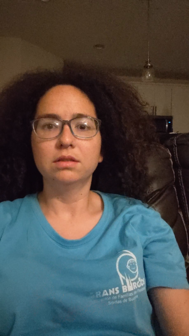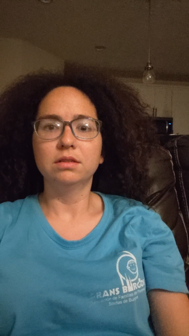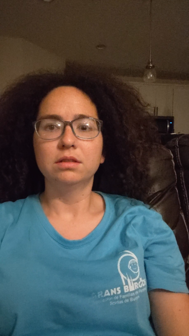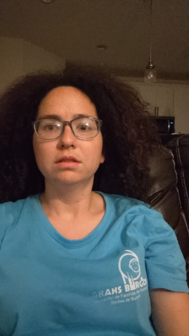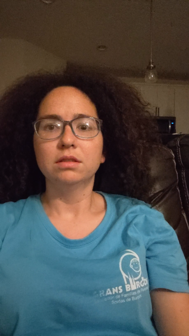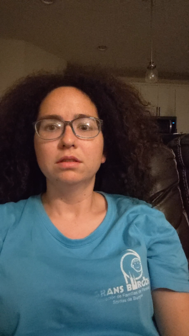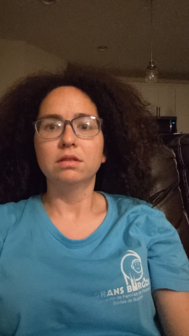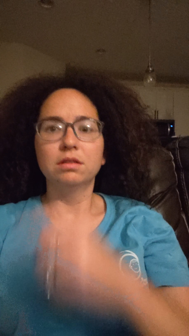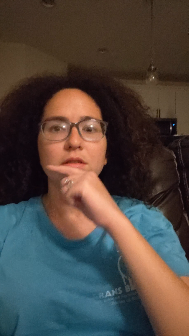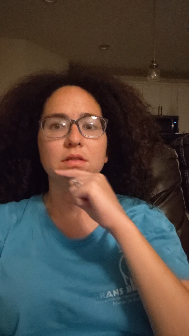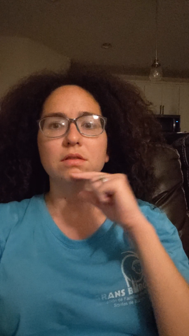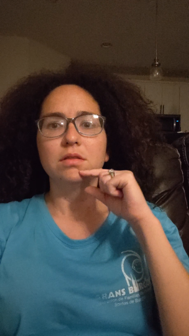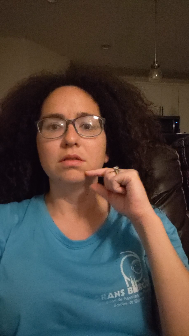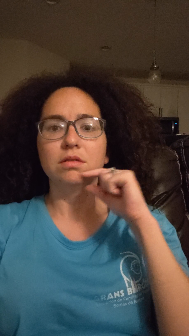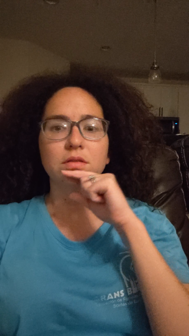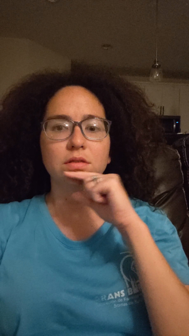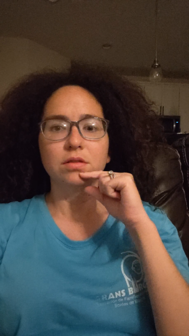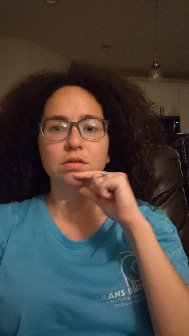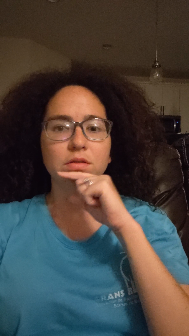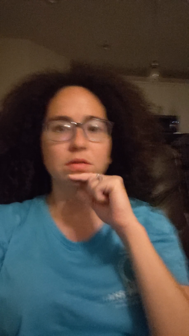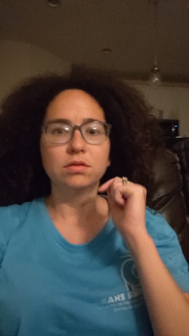glue